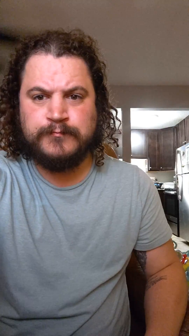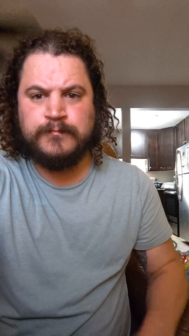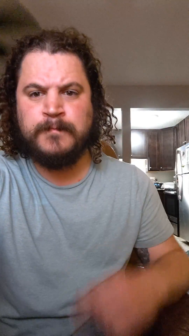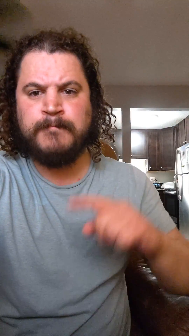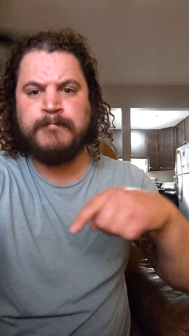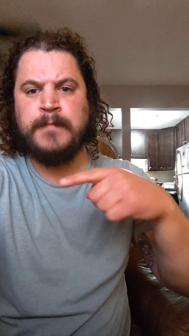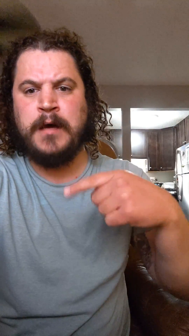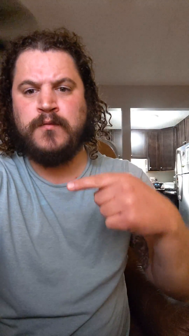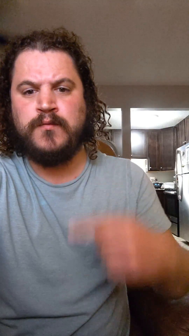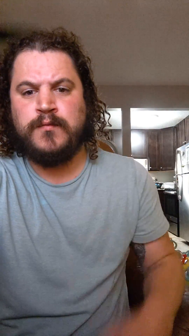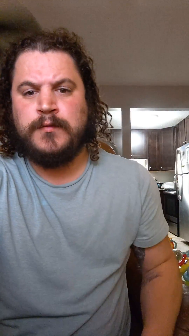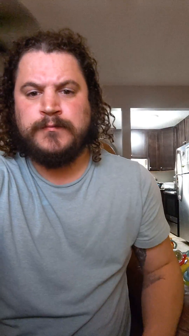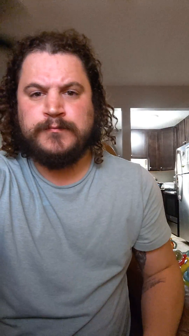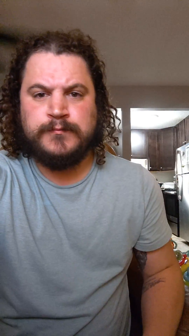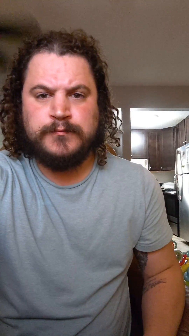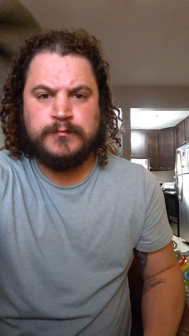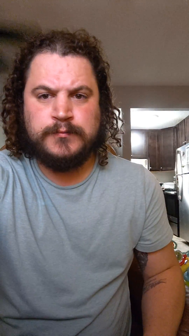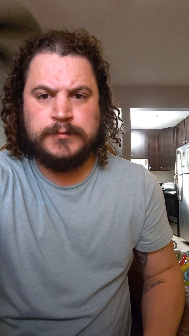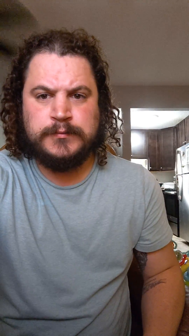about